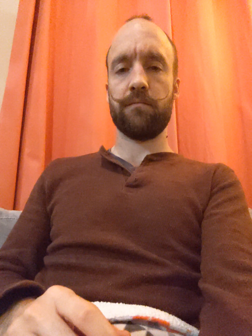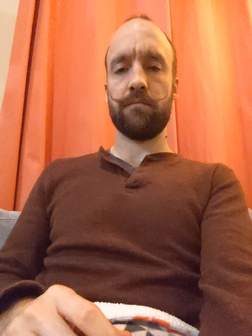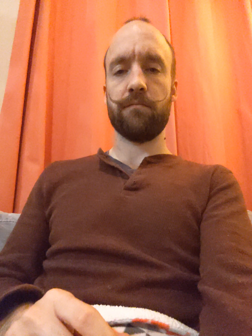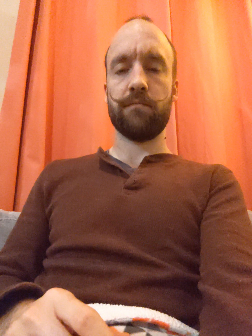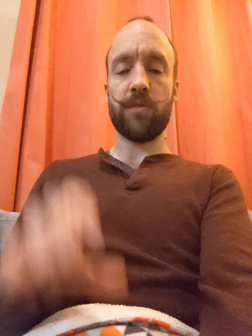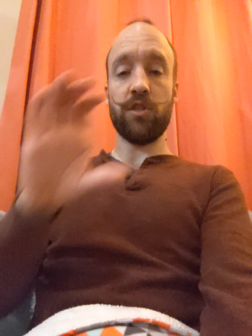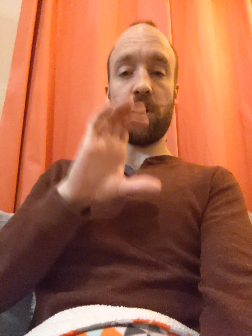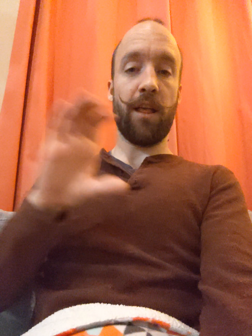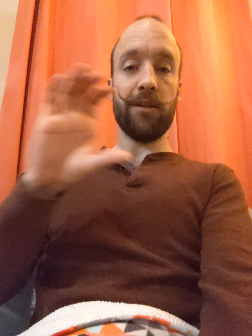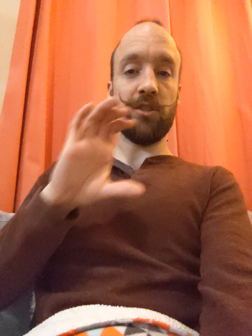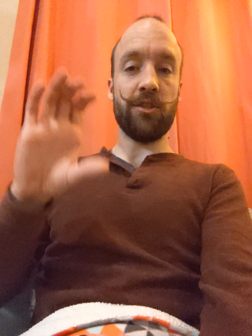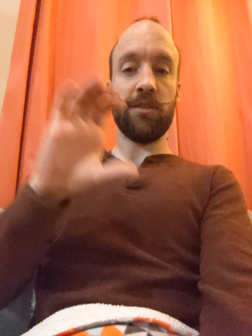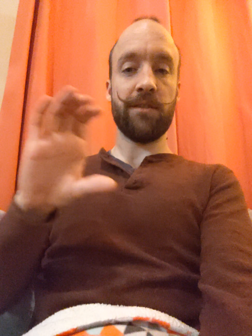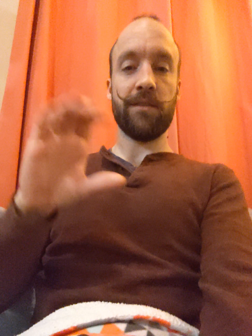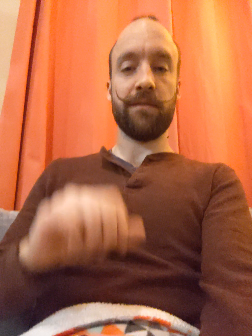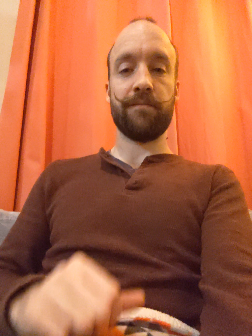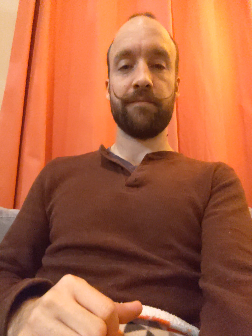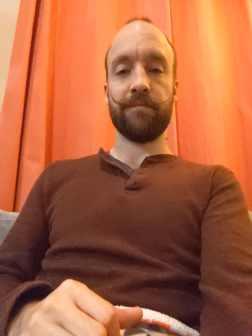chocolate